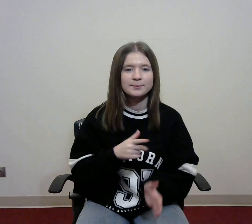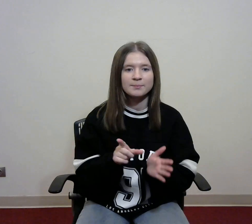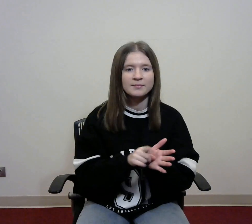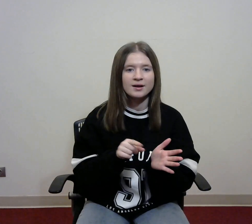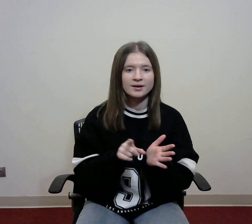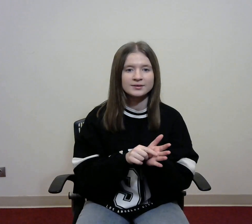pensiya